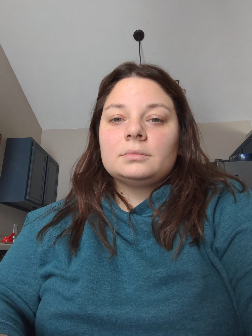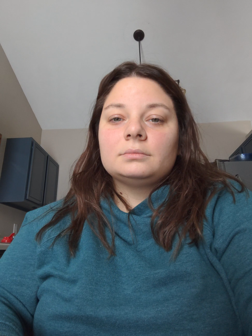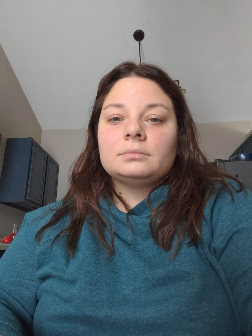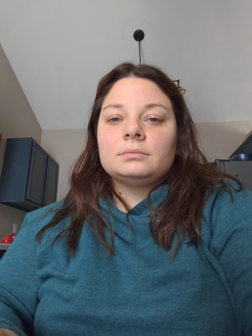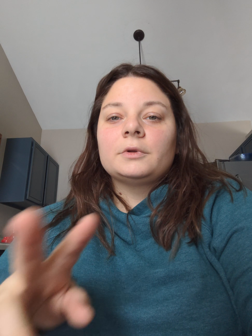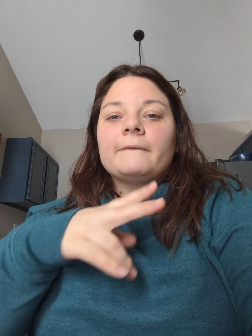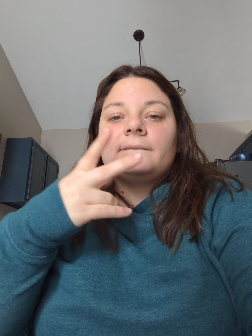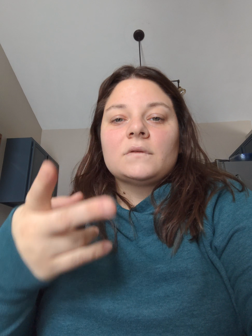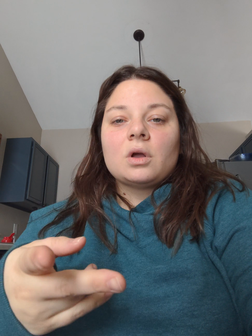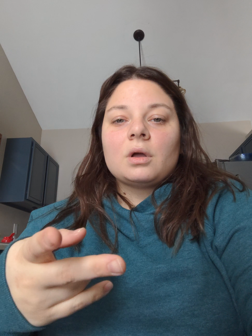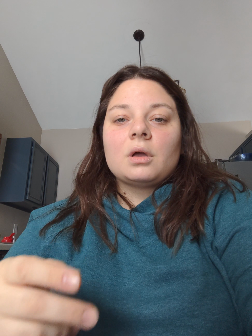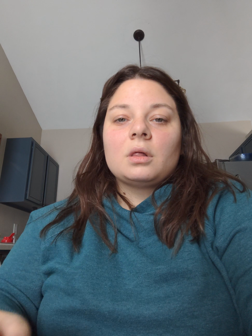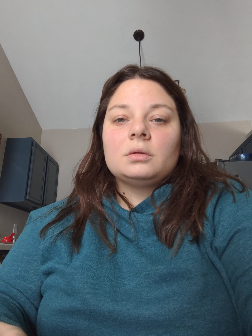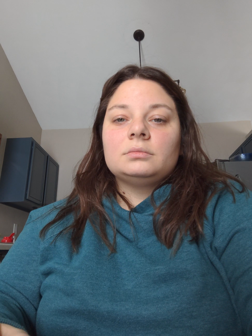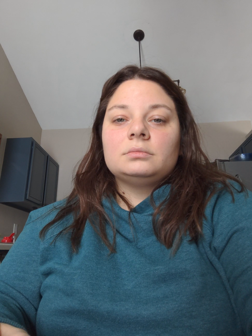fall